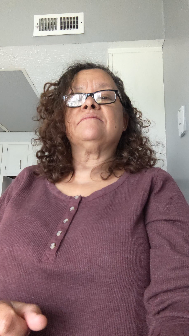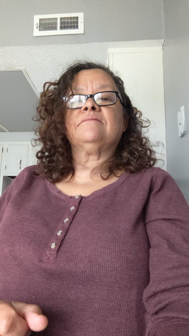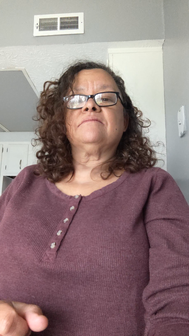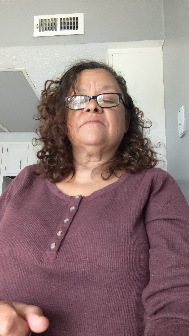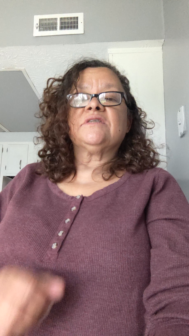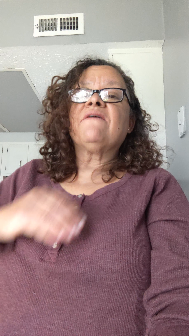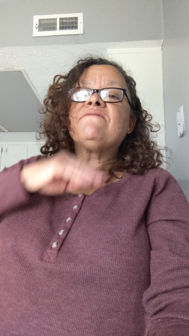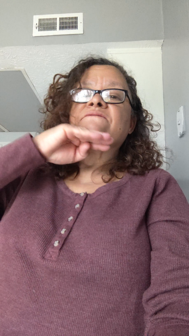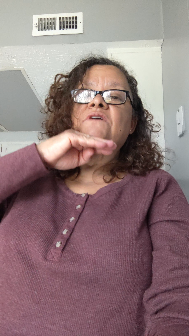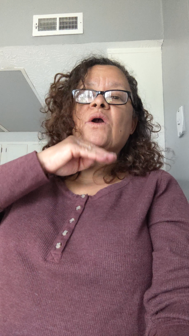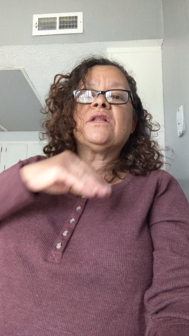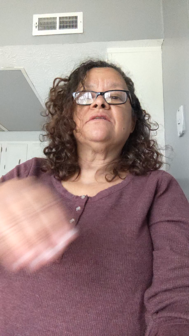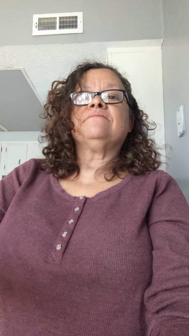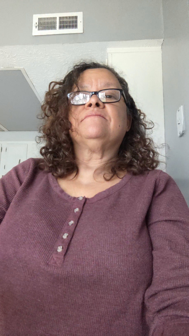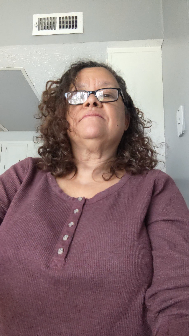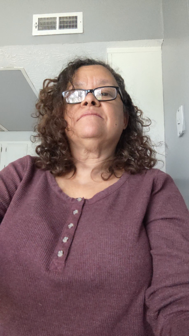full